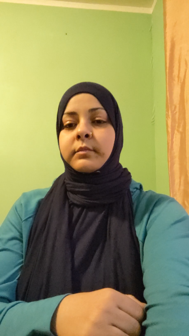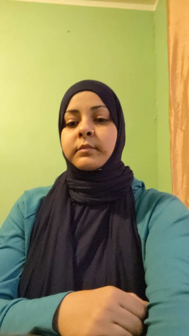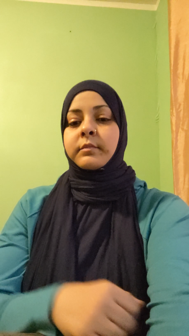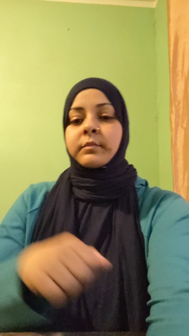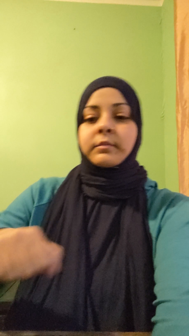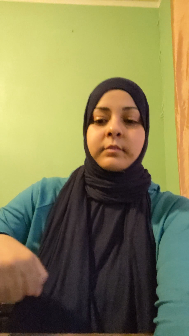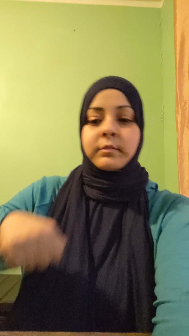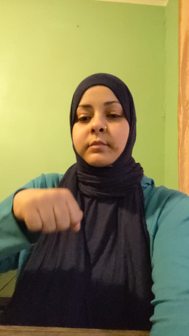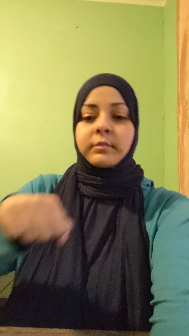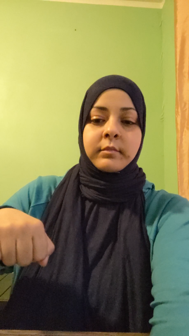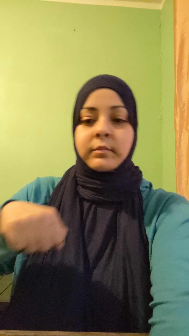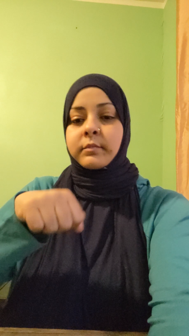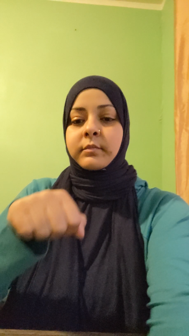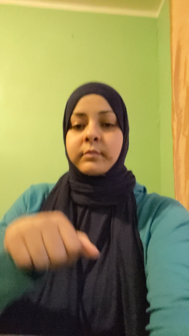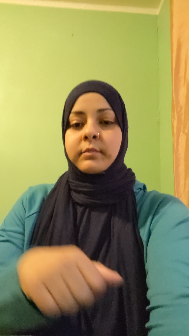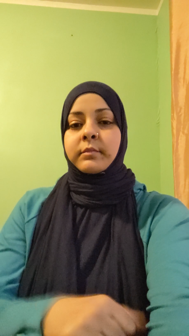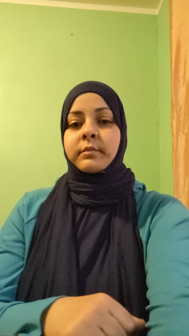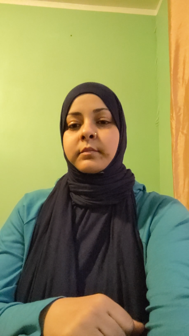bicycle